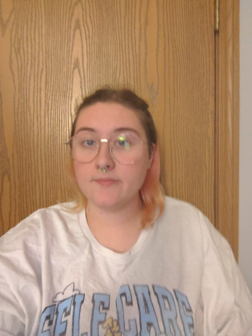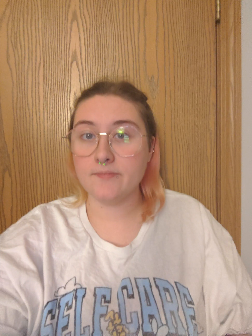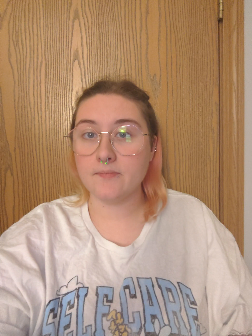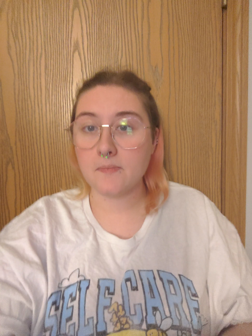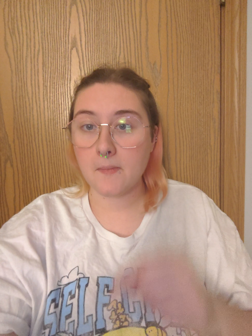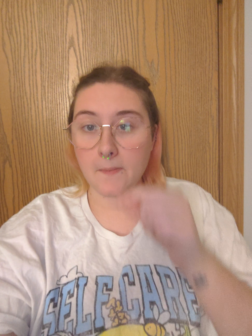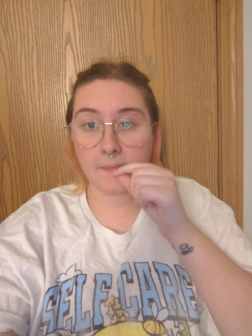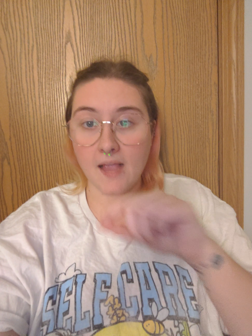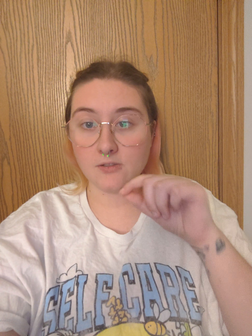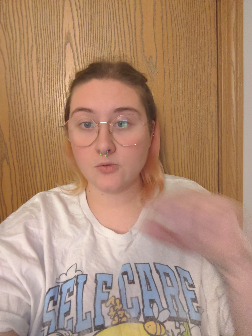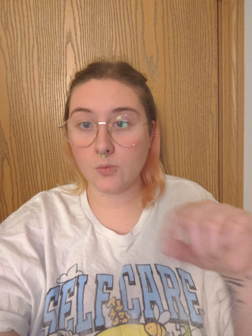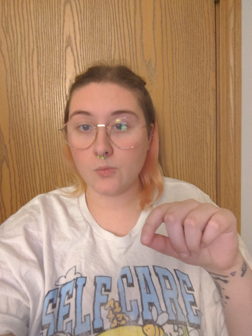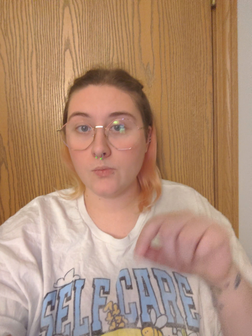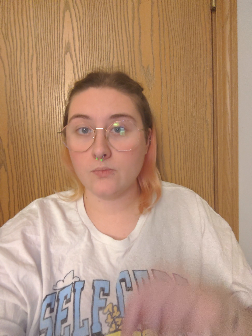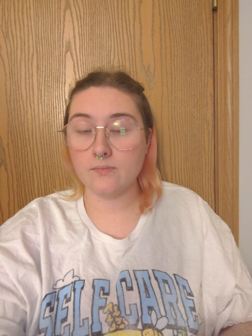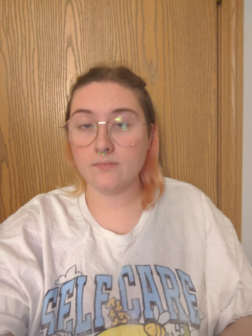pencil